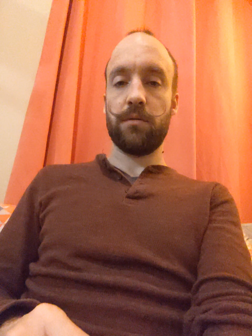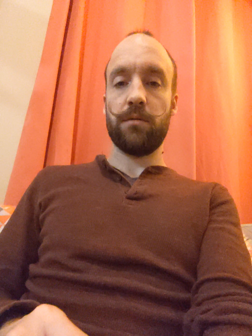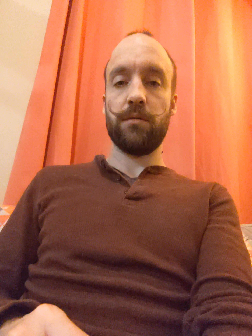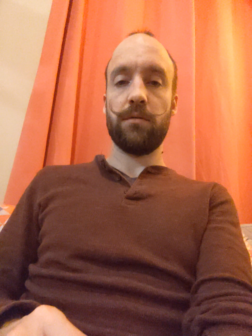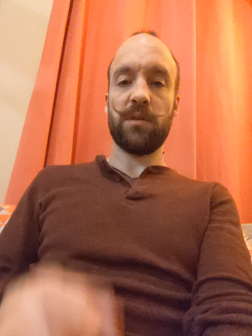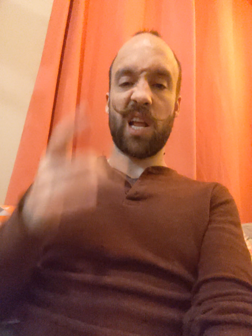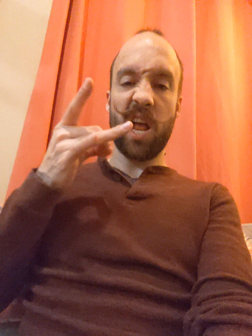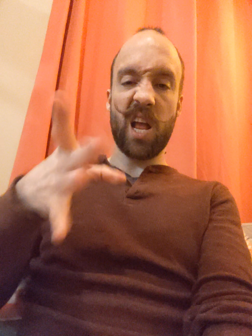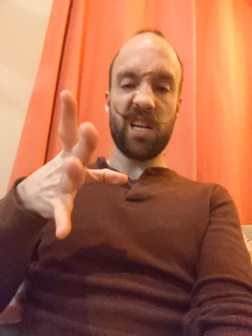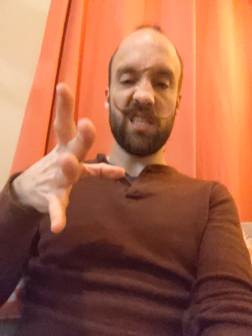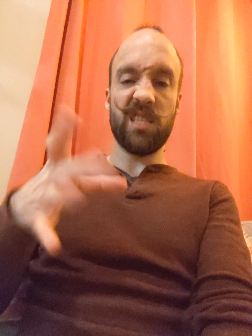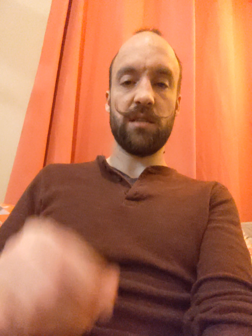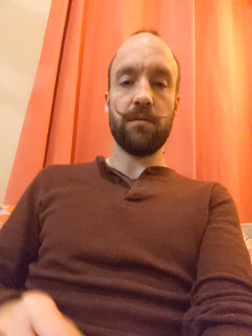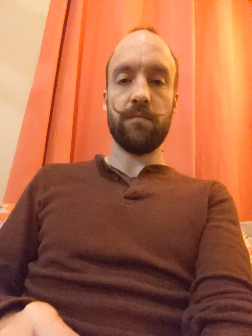hate